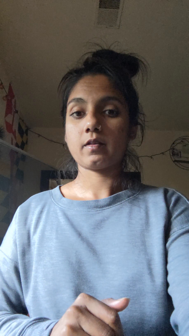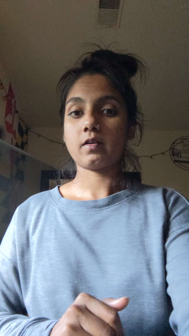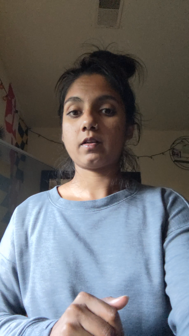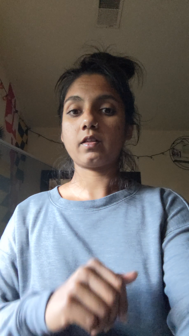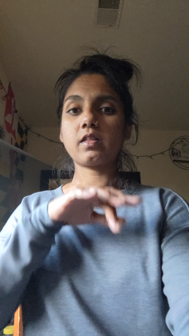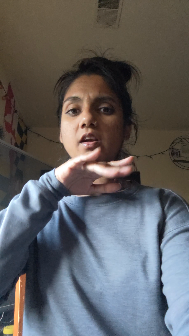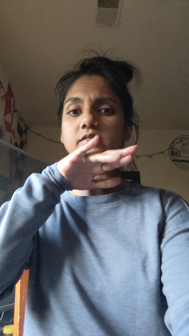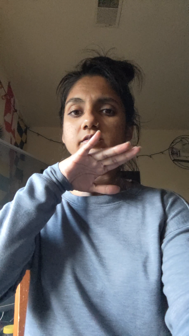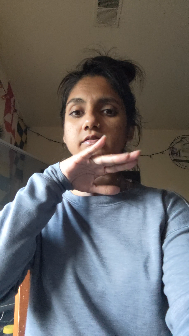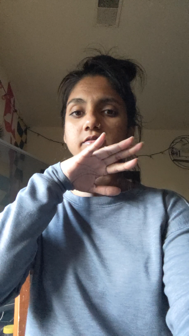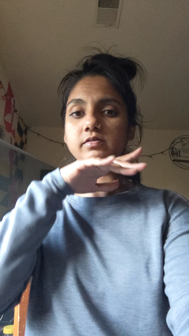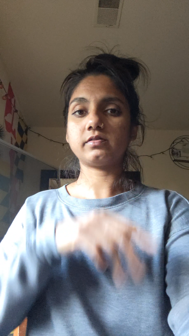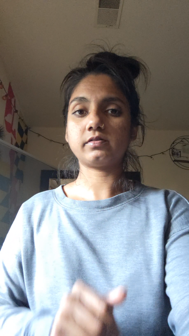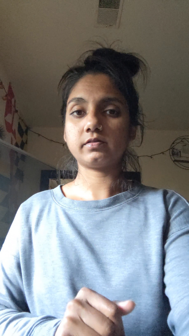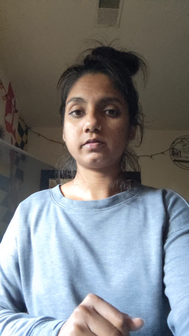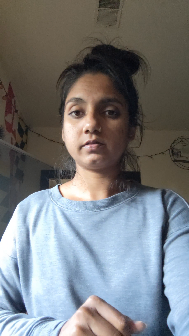naughty